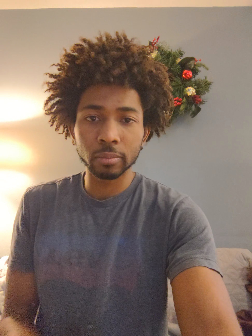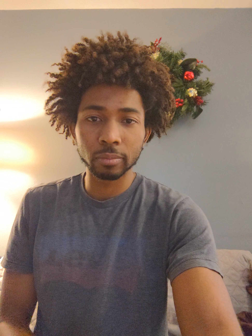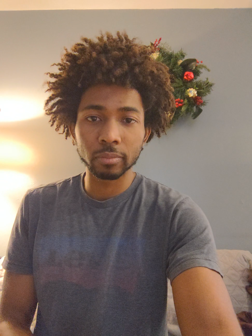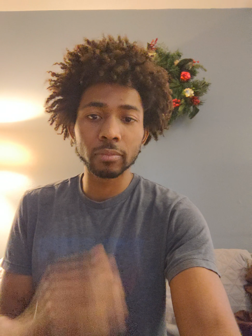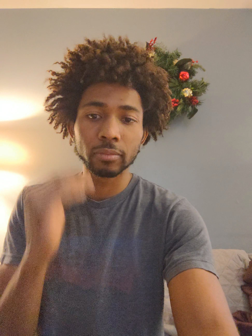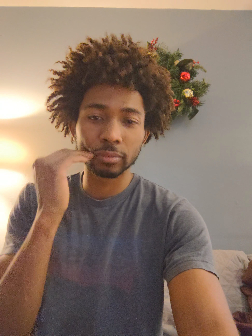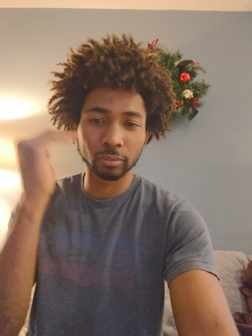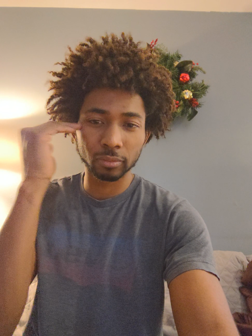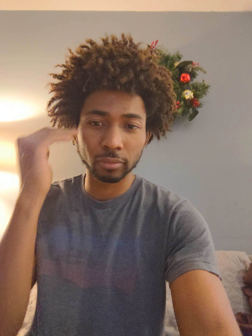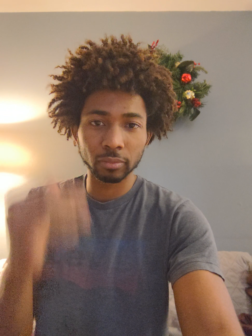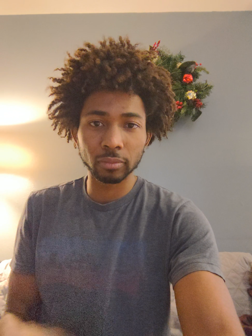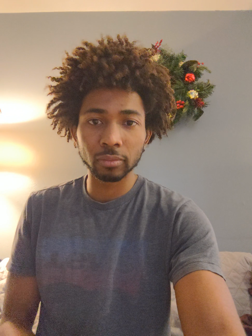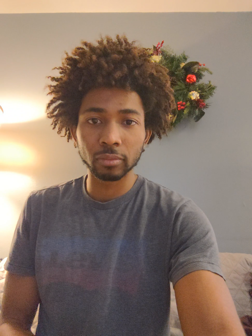head